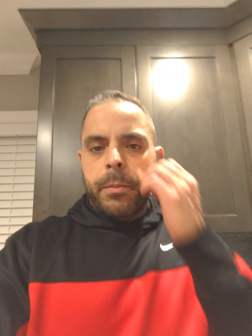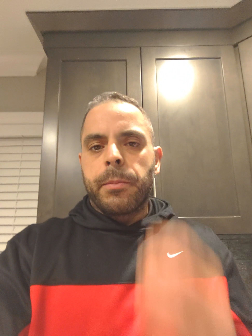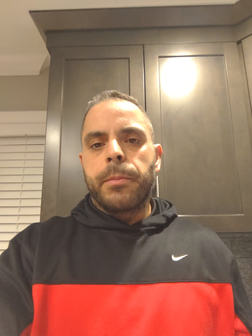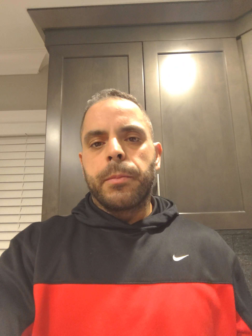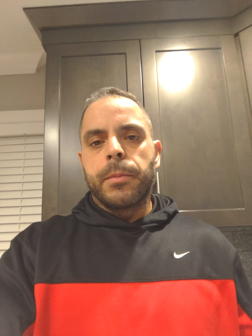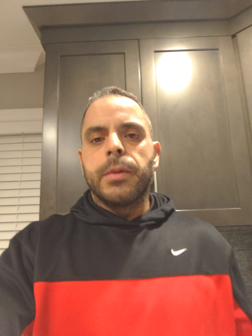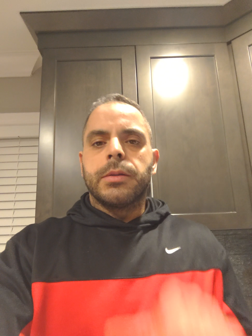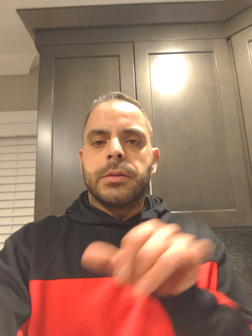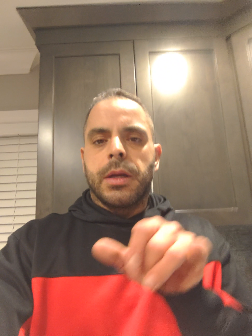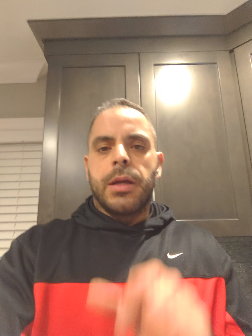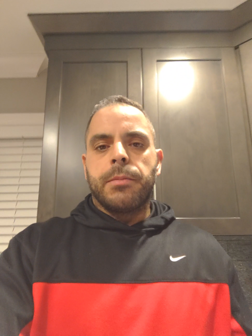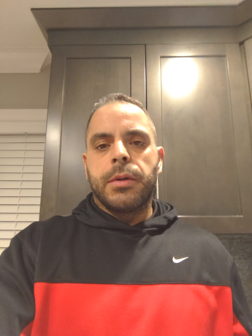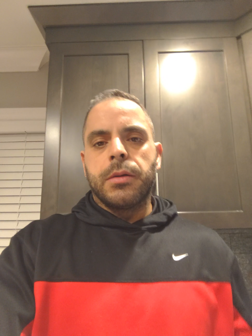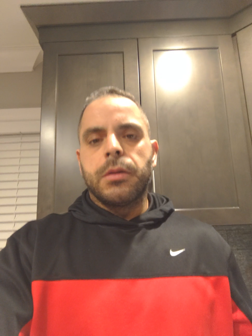same